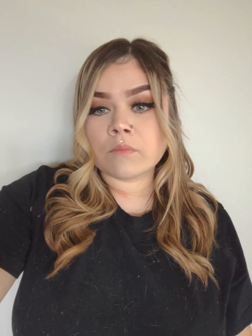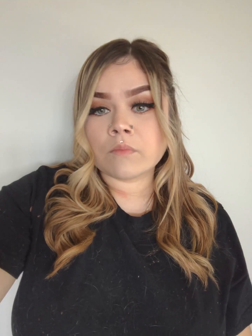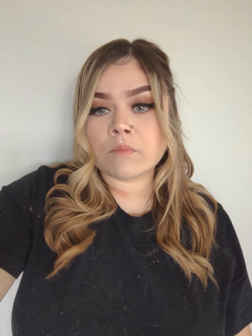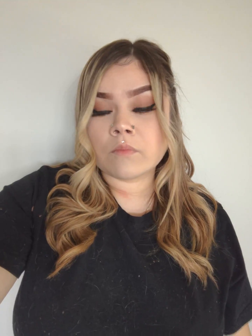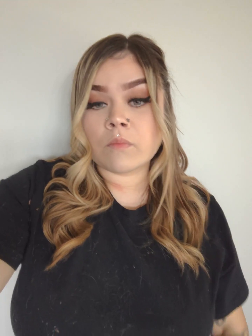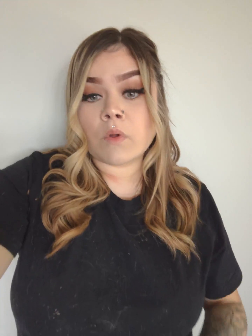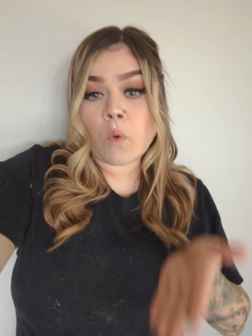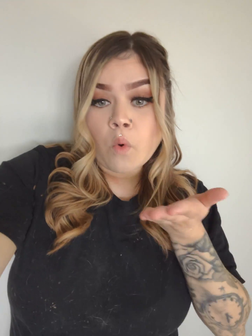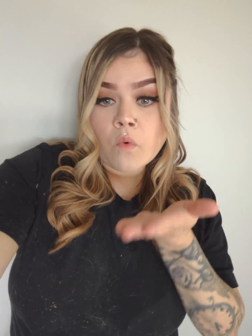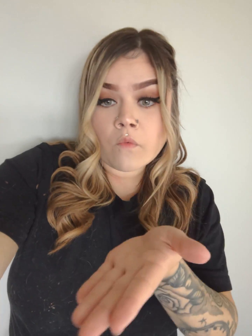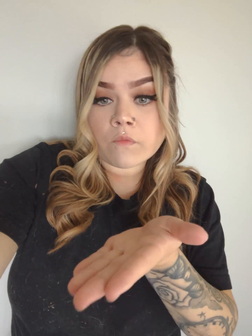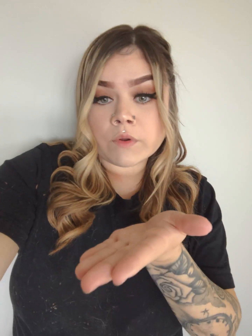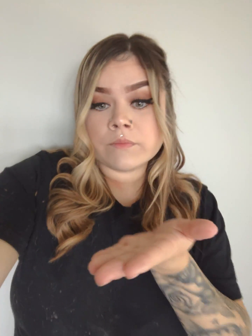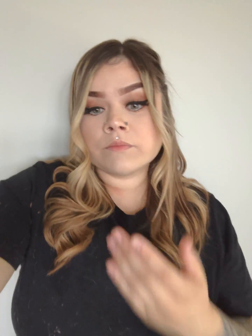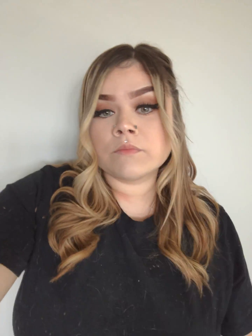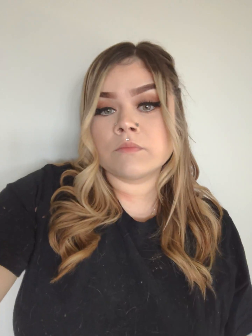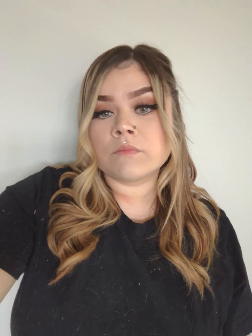oven